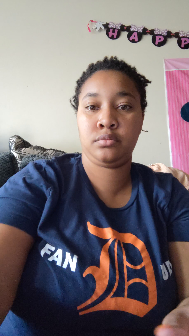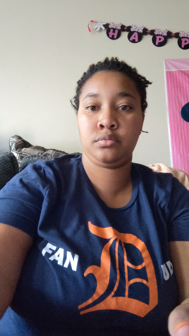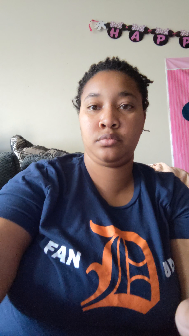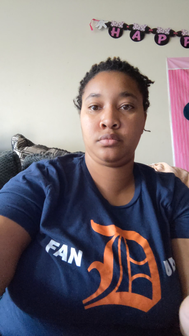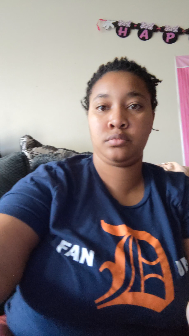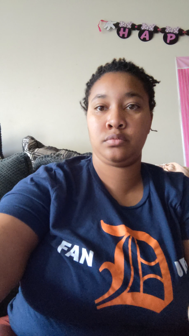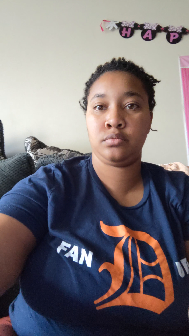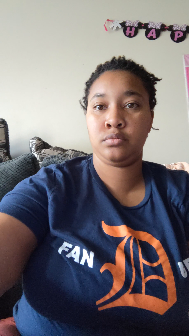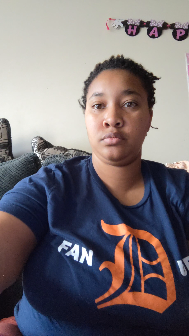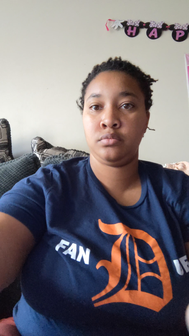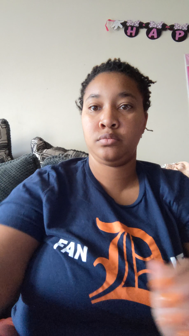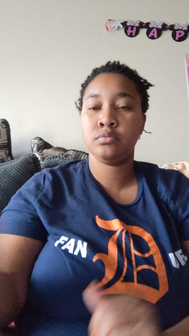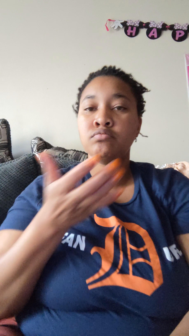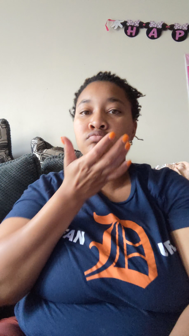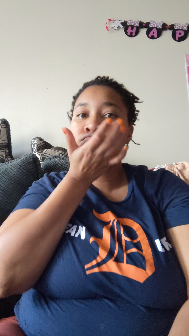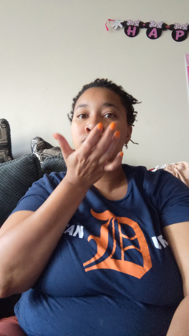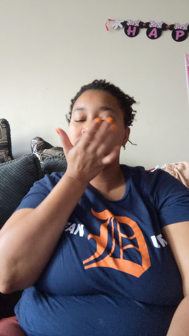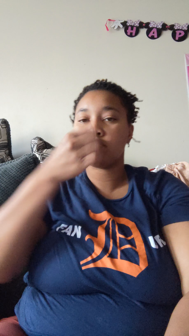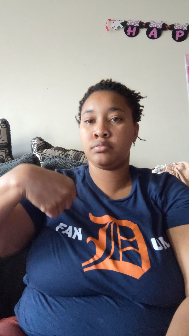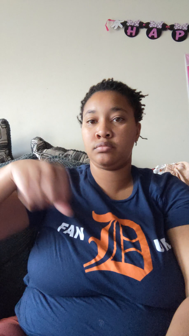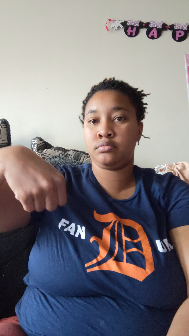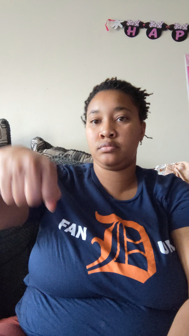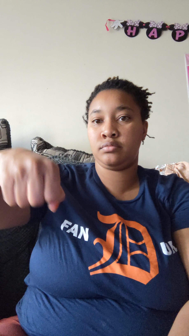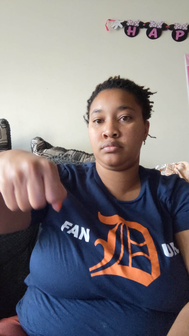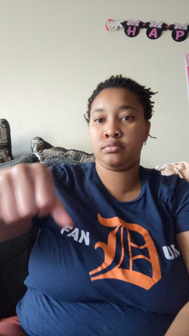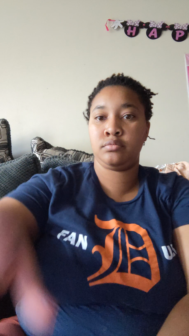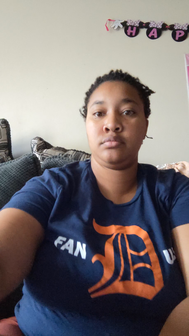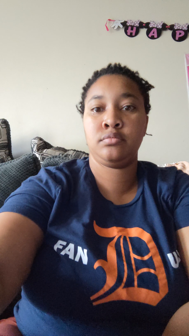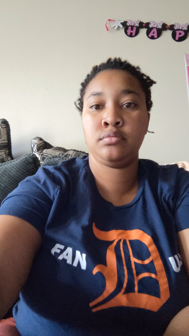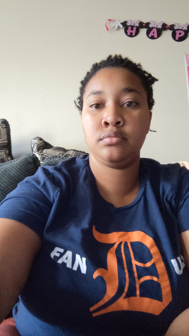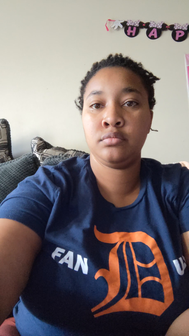lawn mower